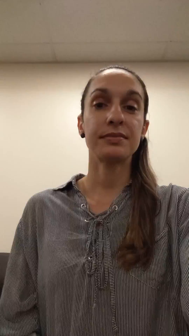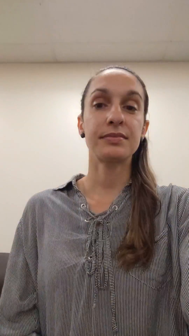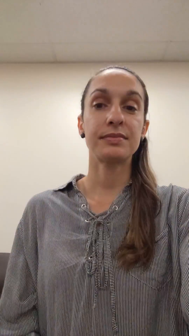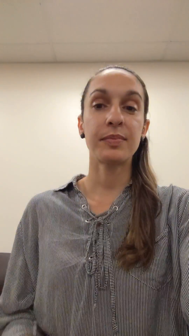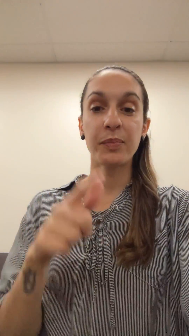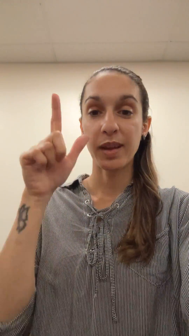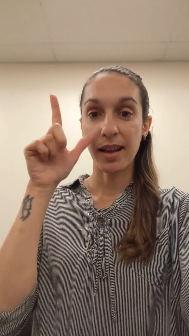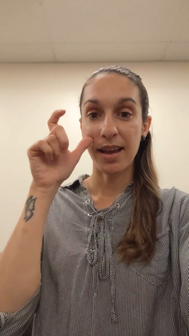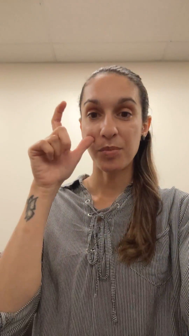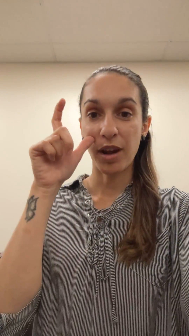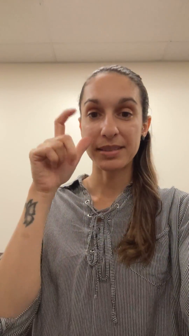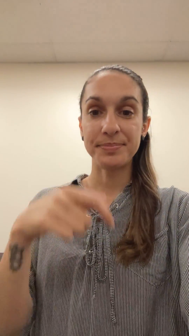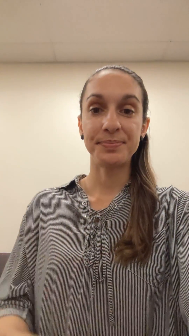camera